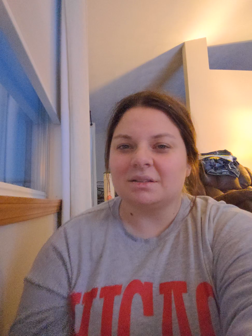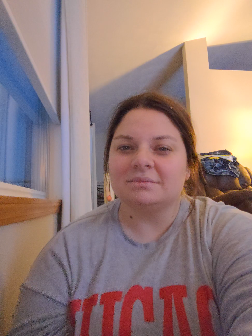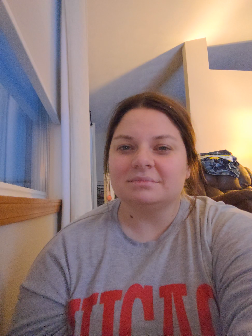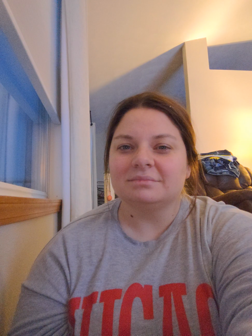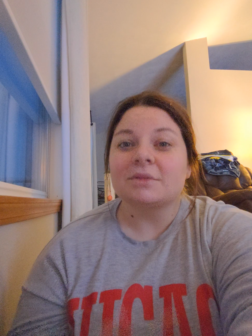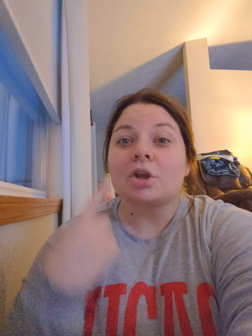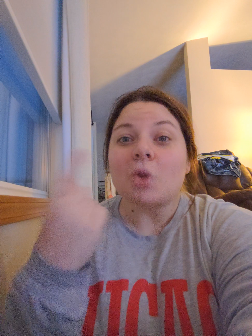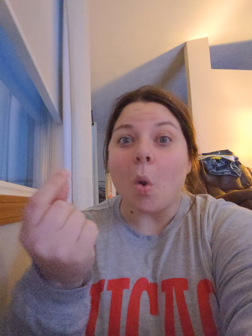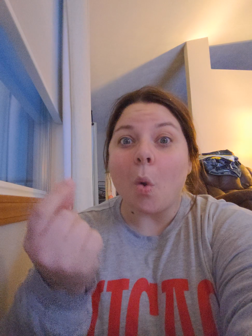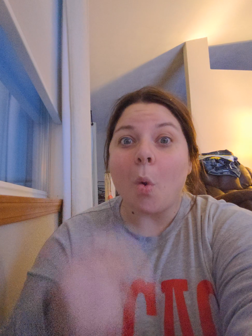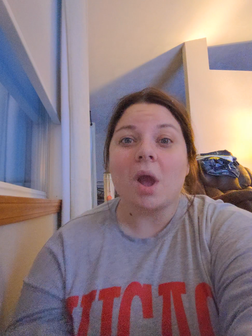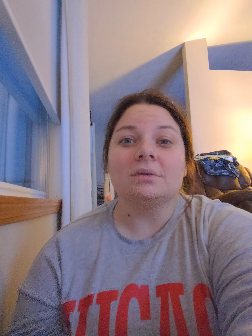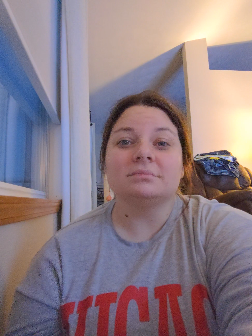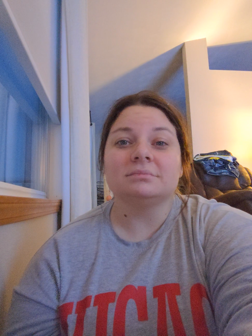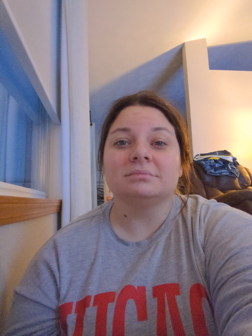go